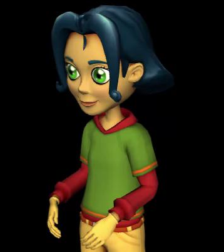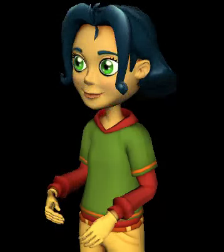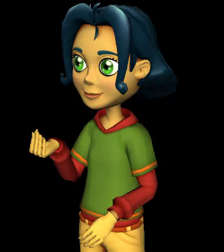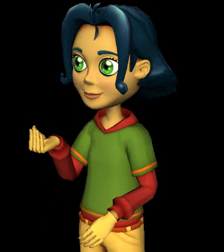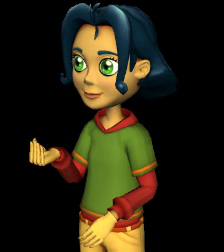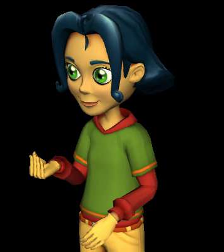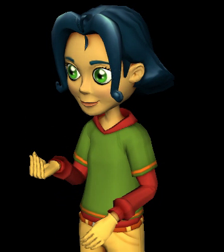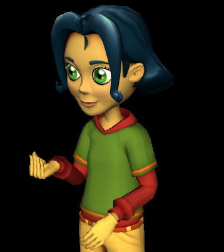طفل